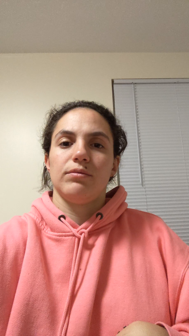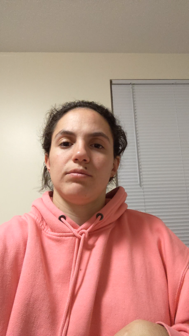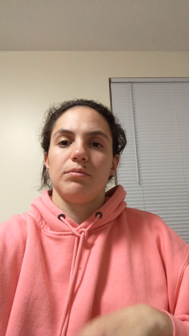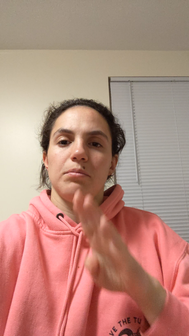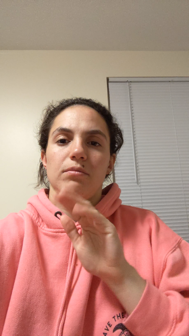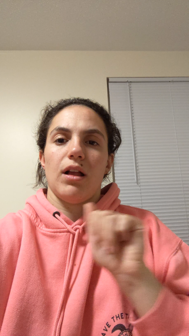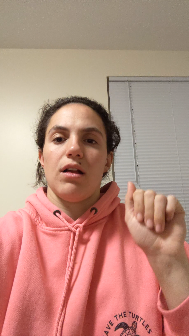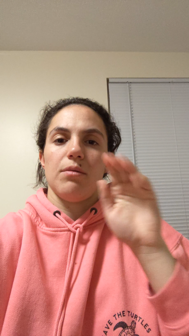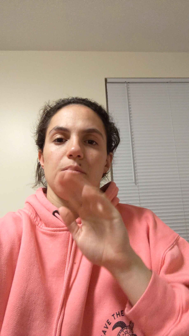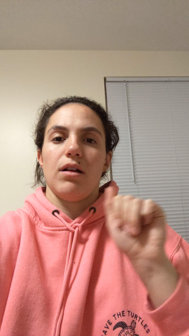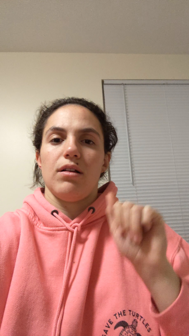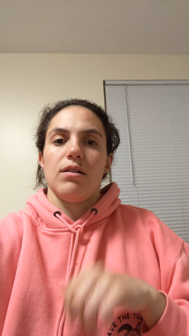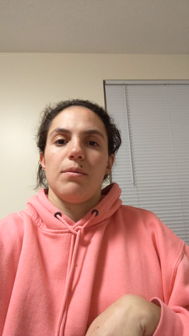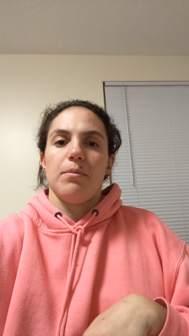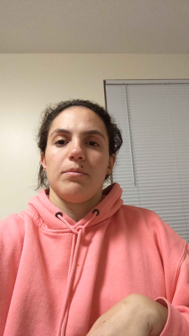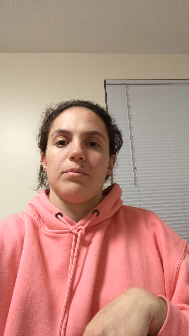baa baa